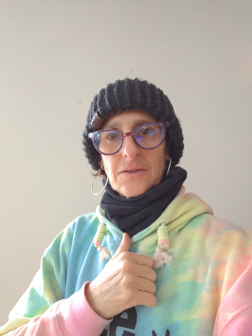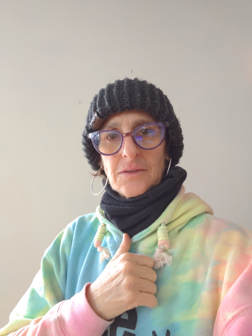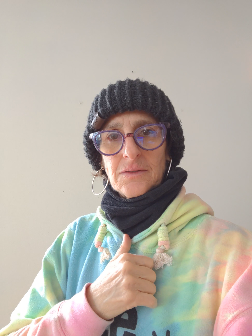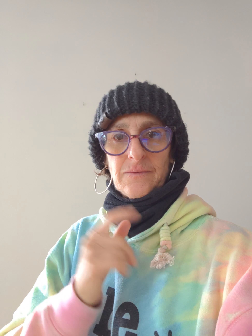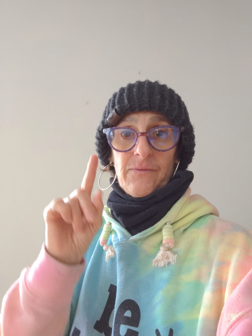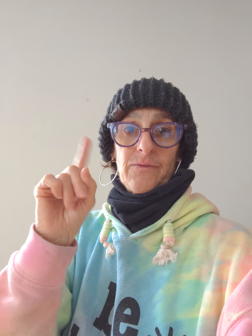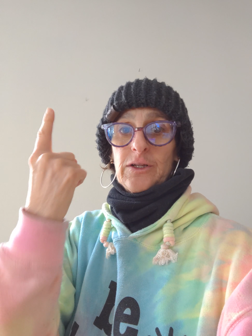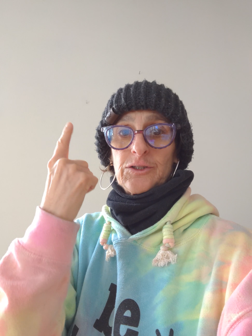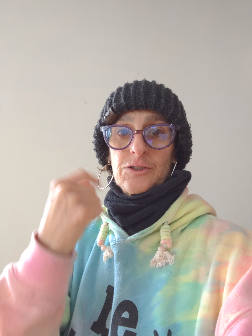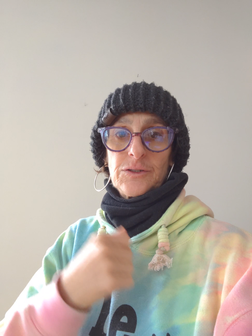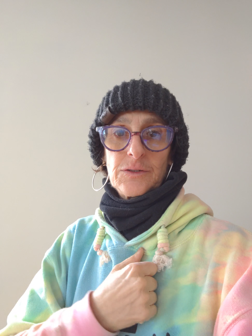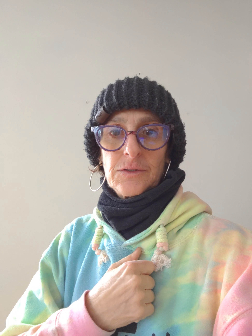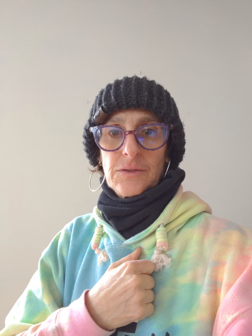first